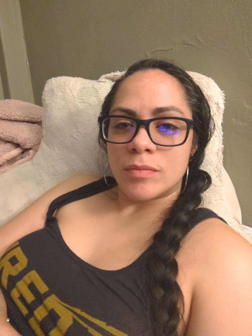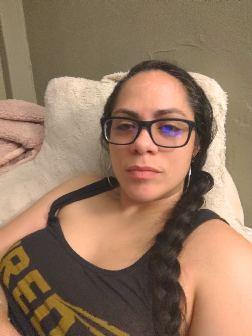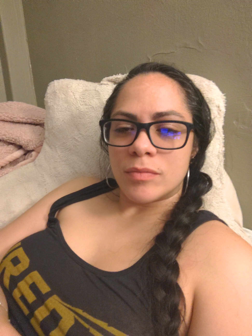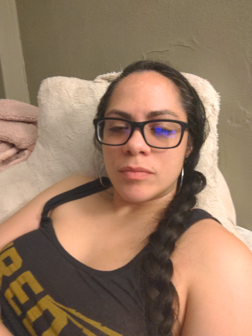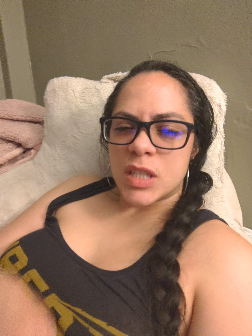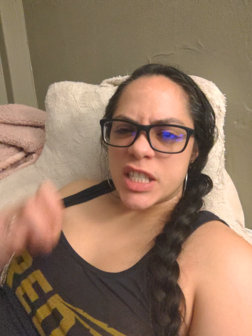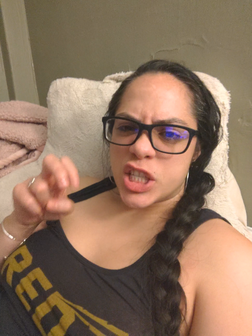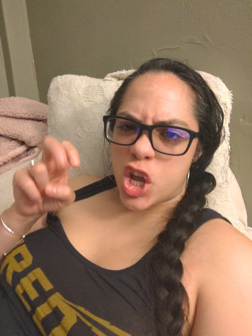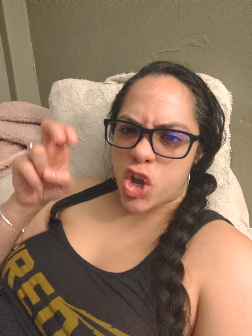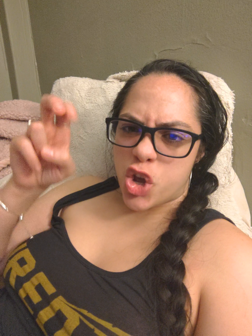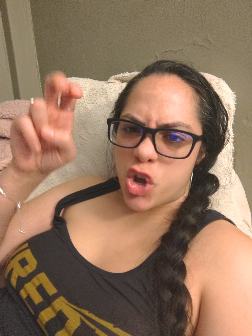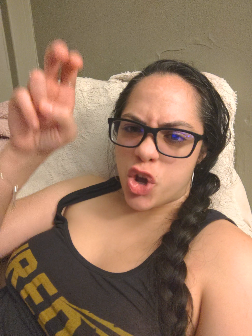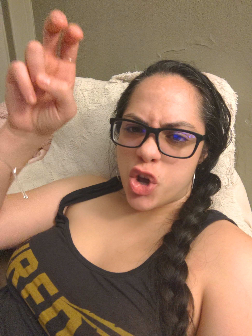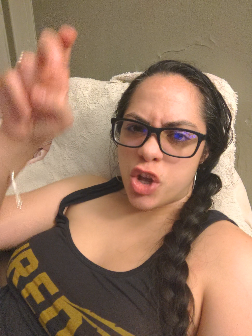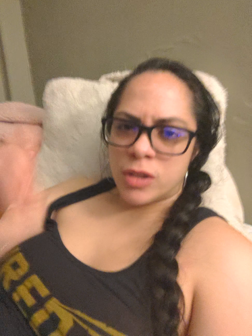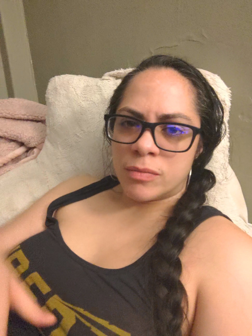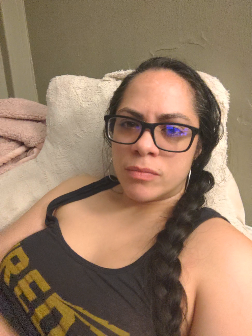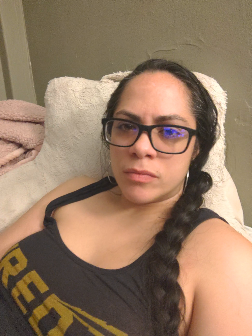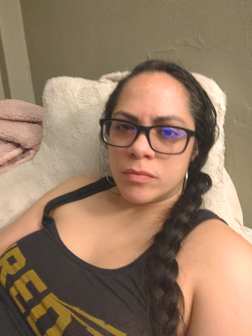stairs